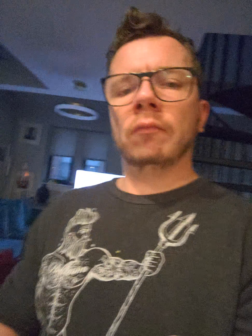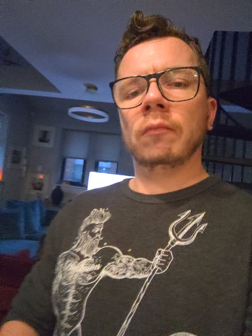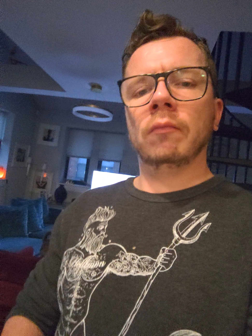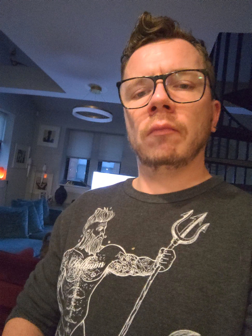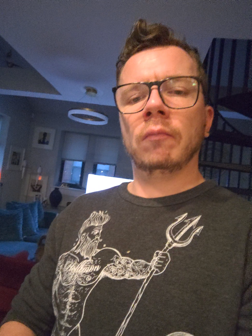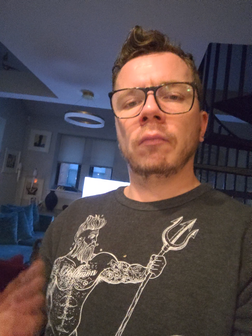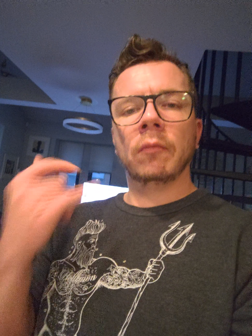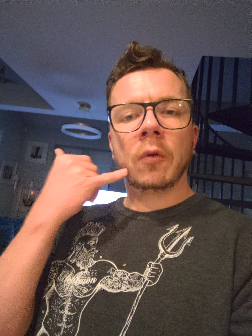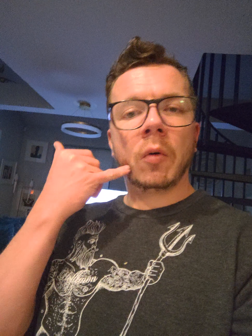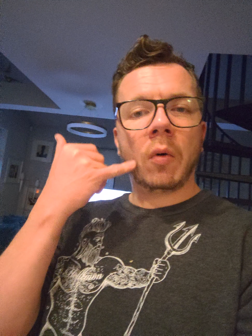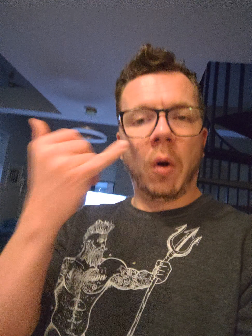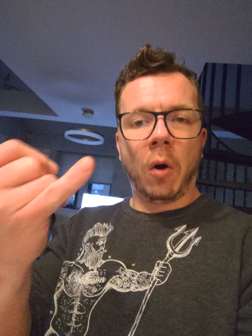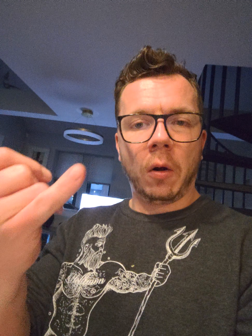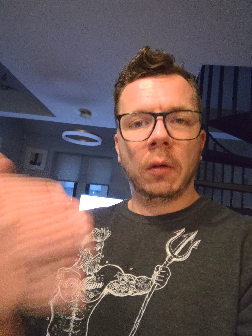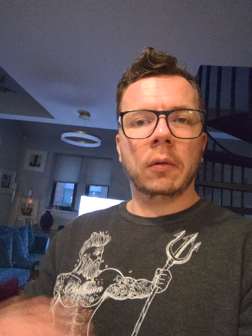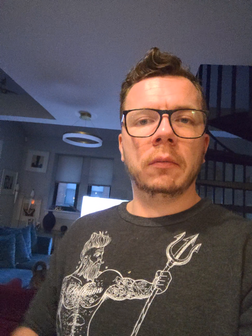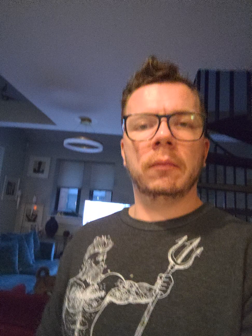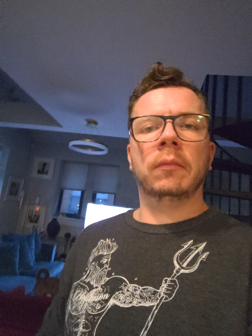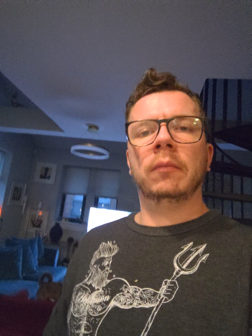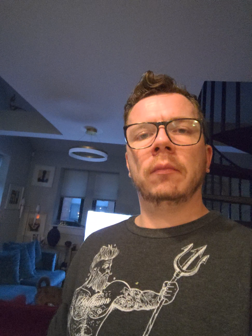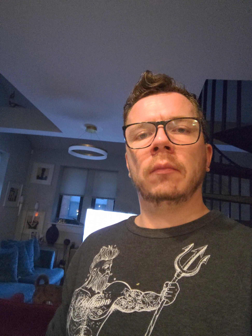call on the phone